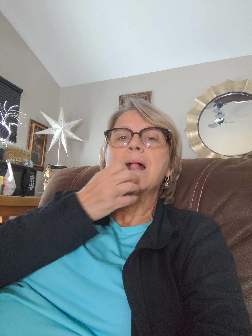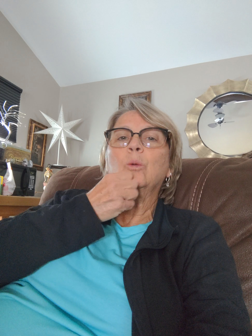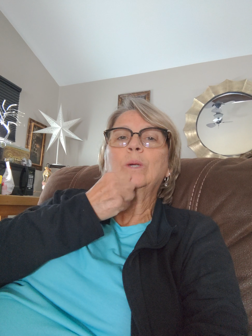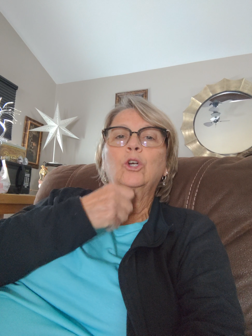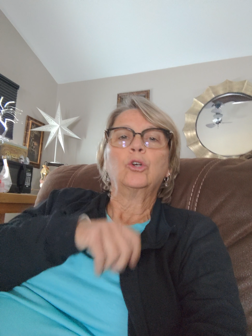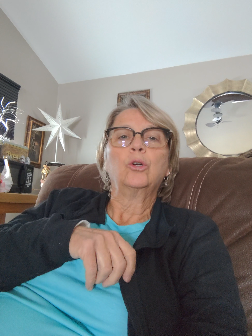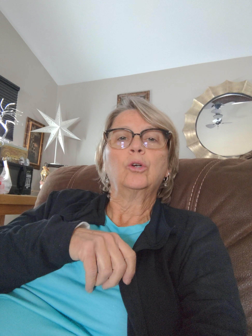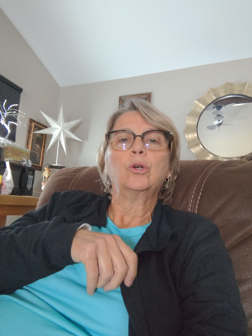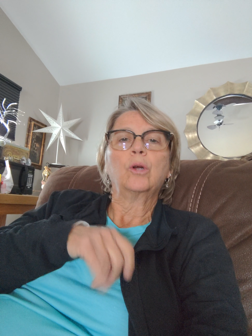underwear